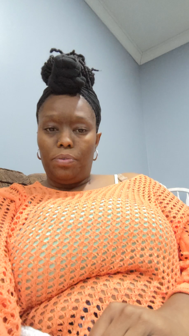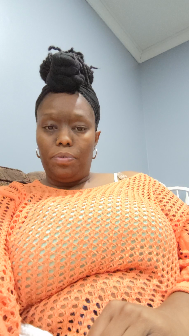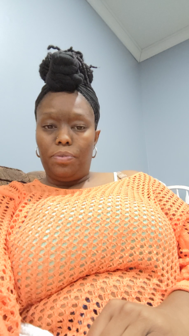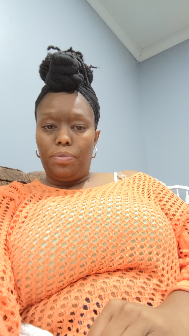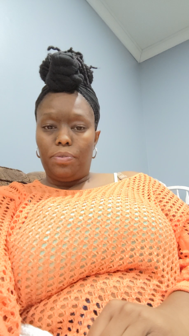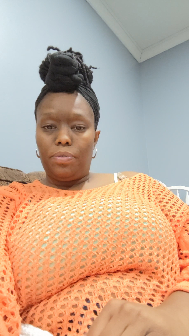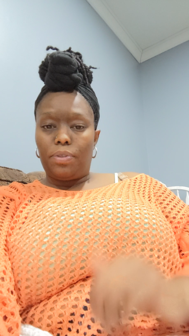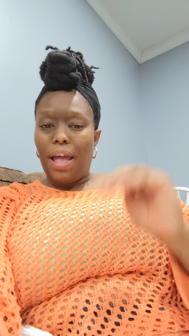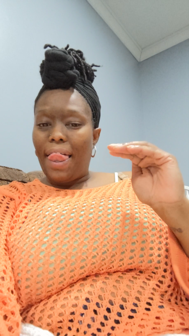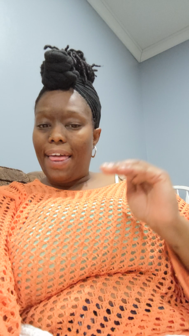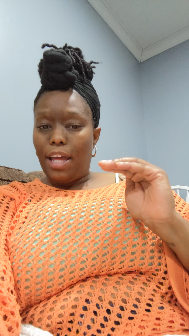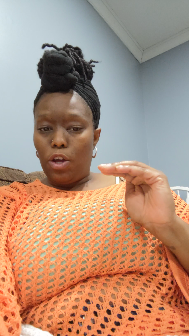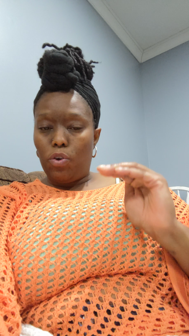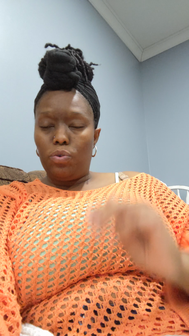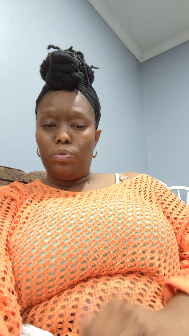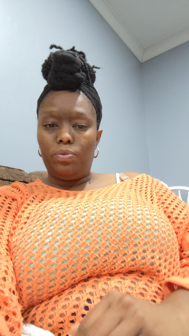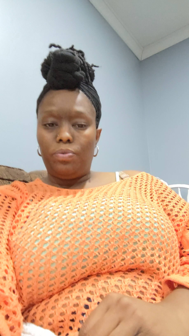little